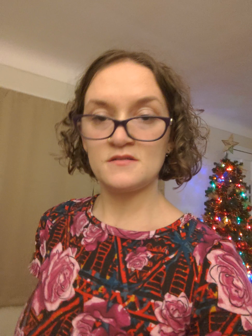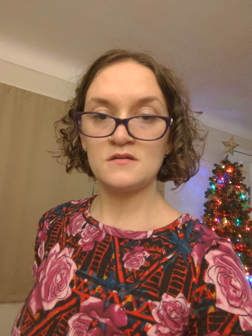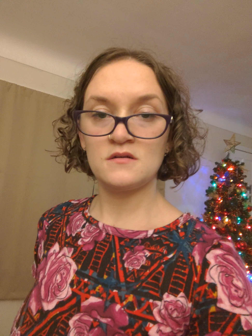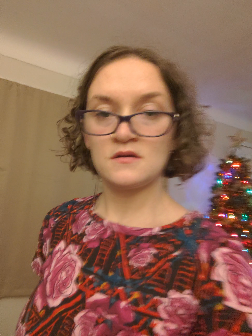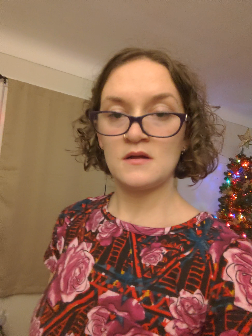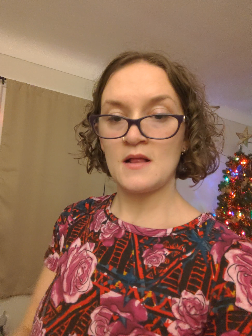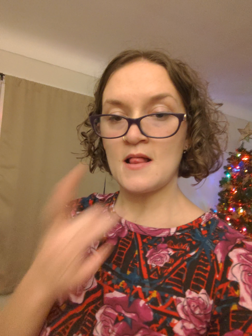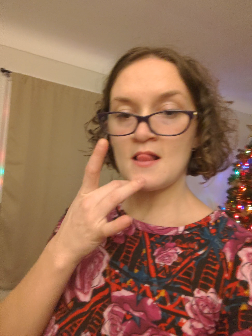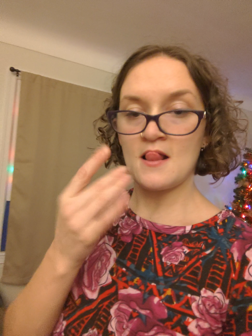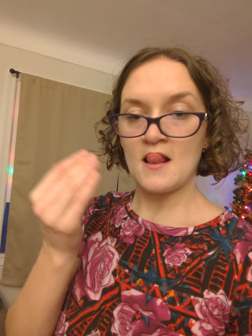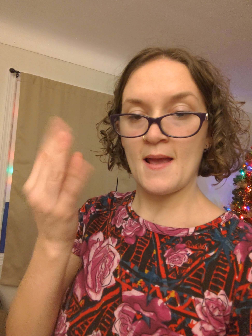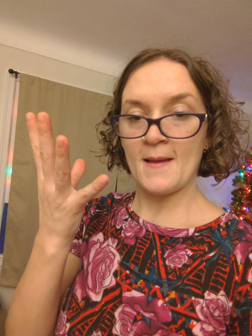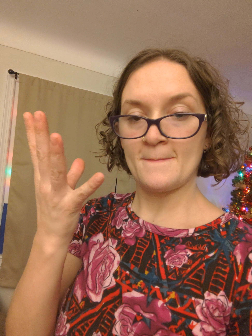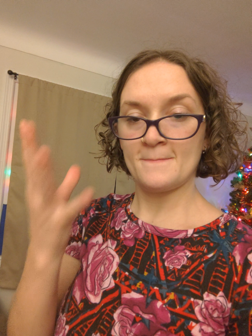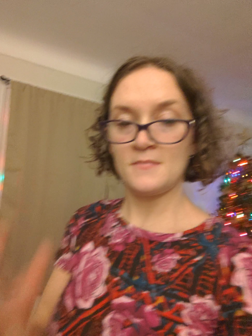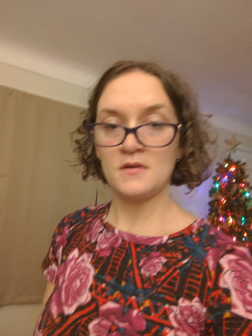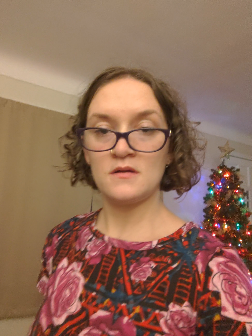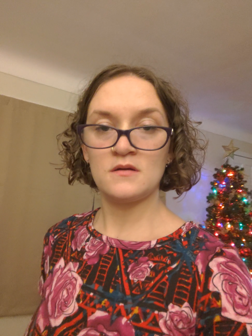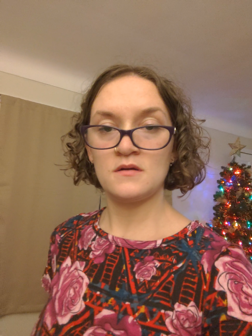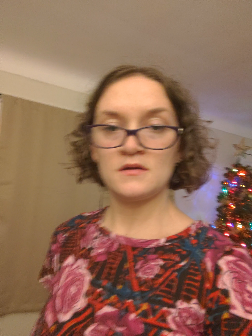lamp